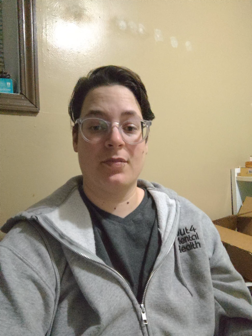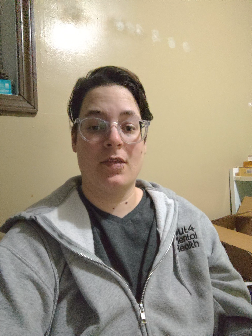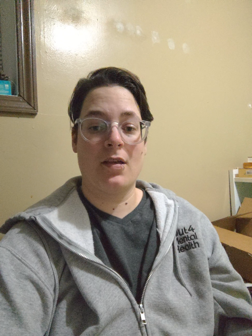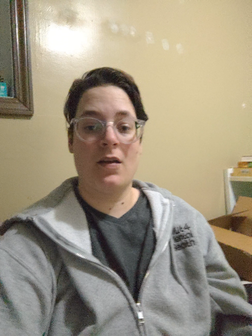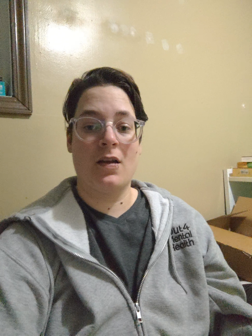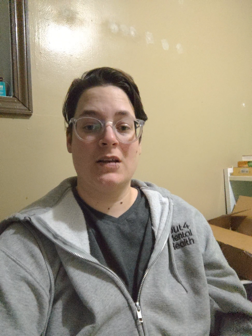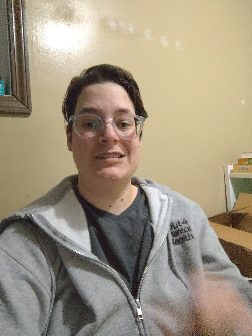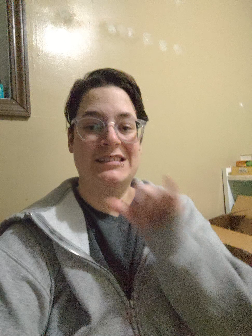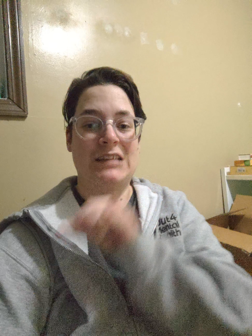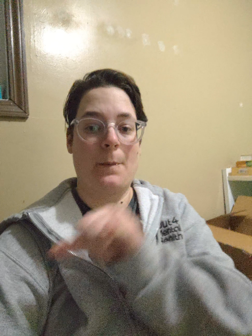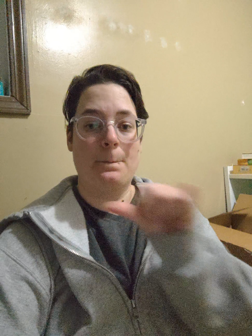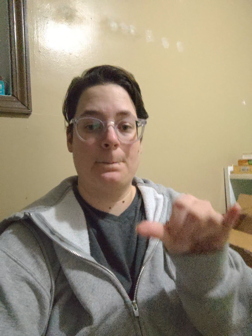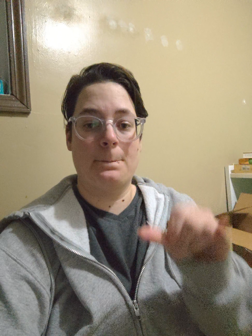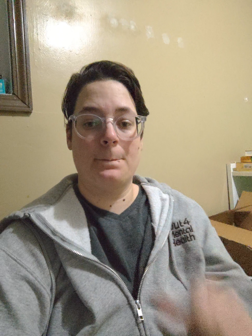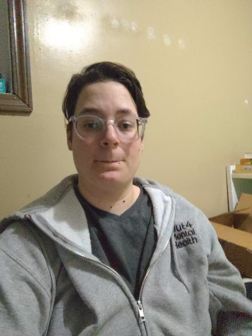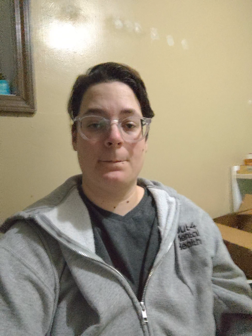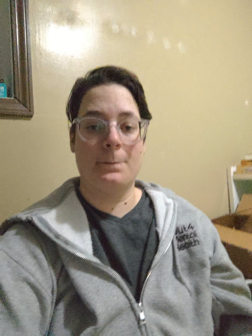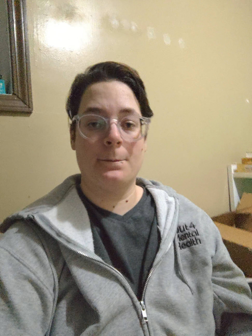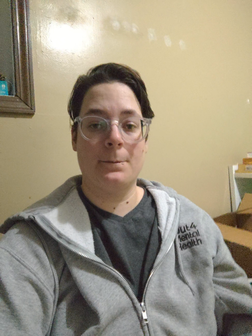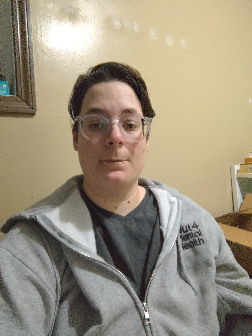same